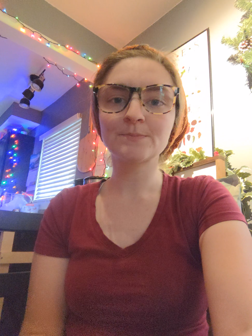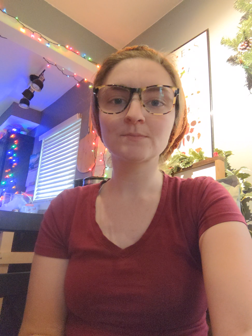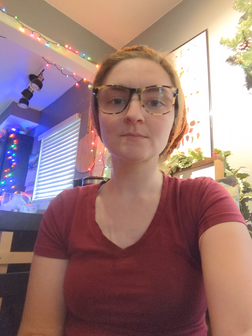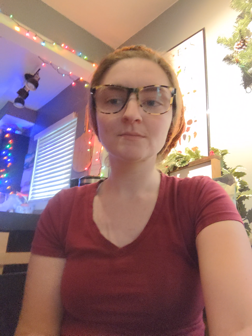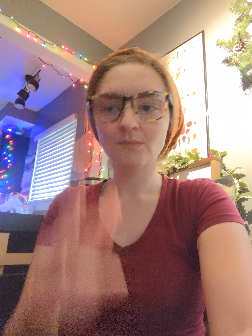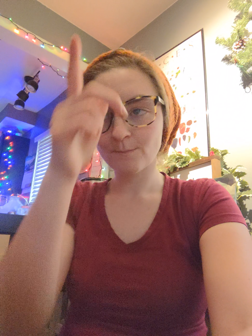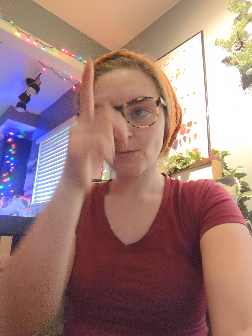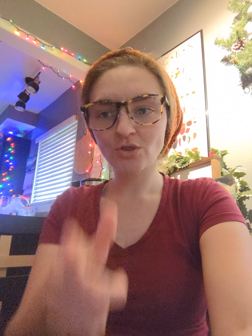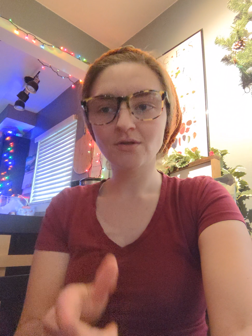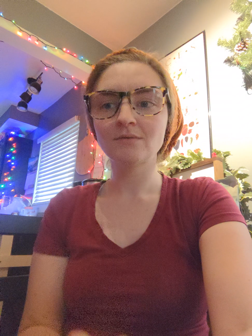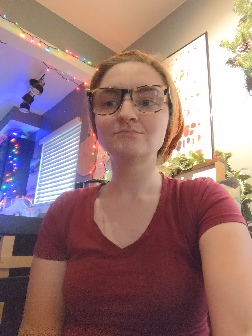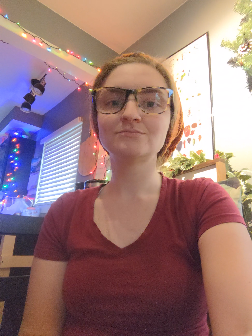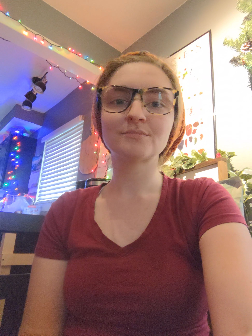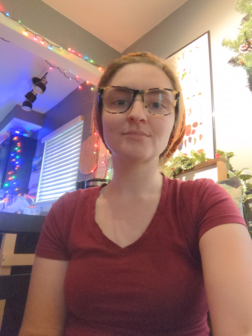brother